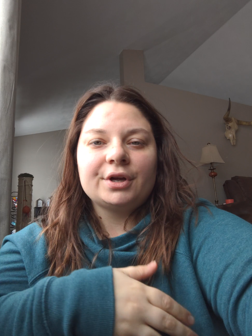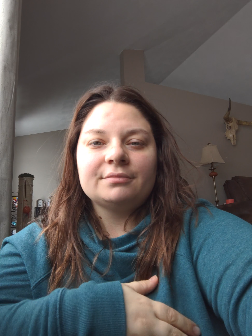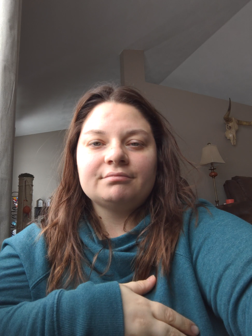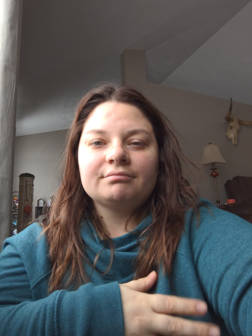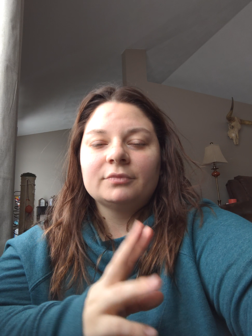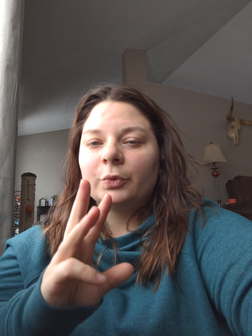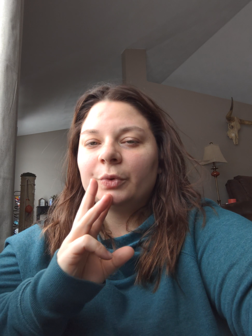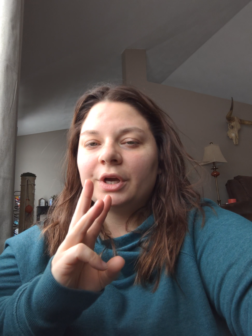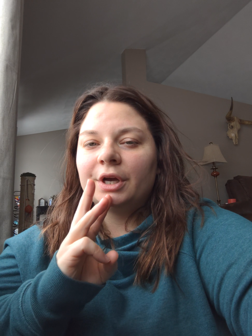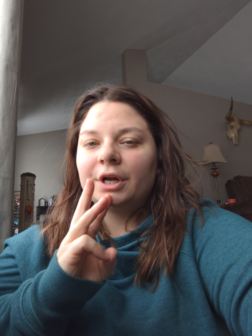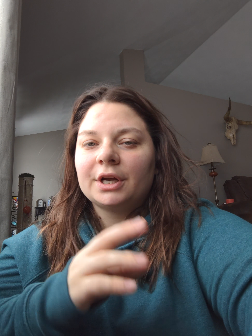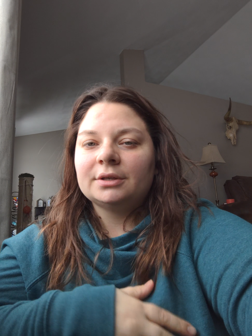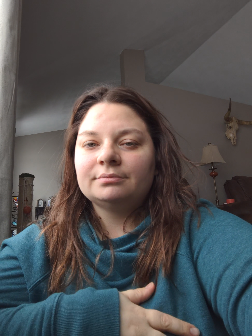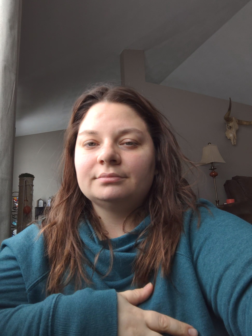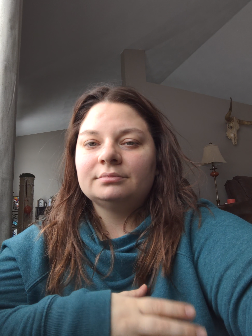water